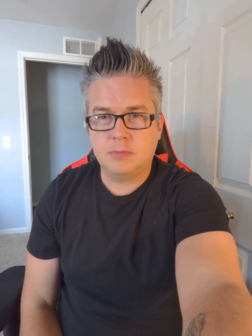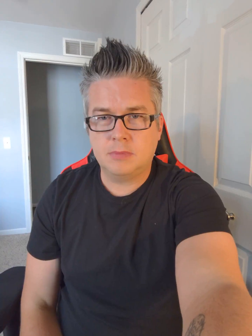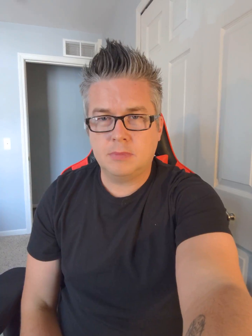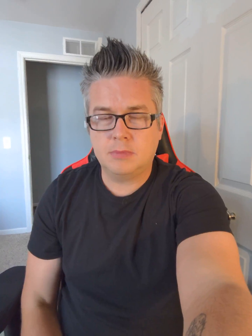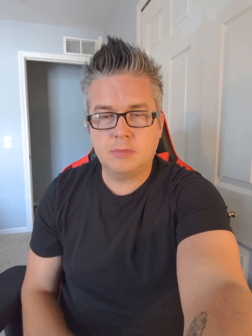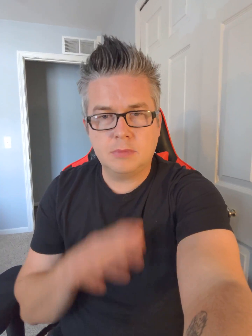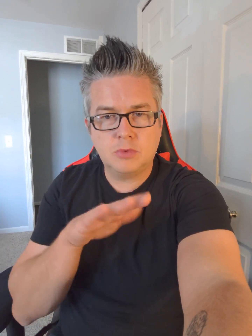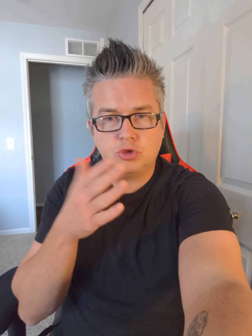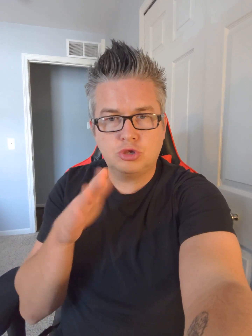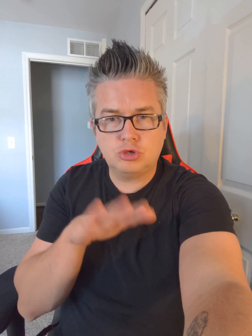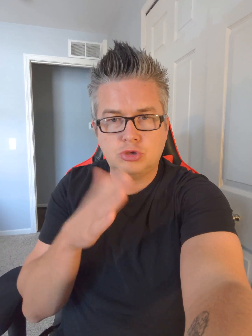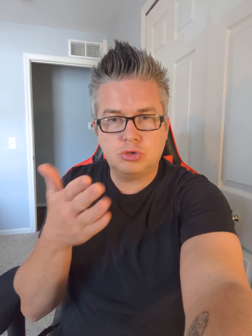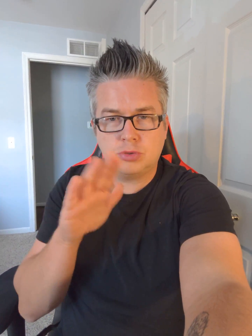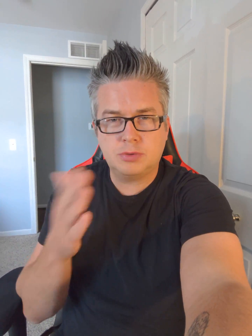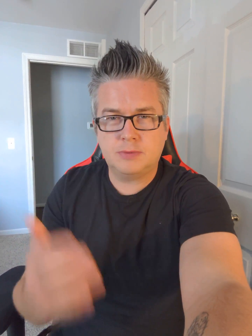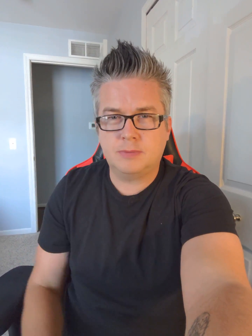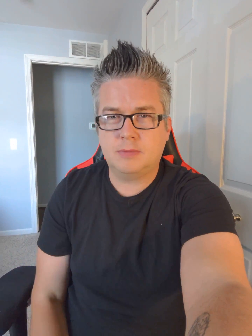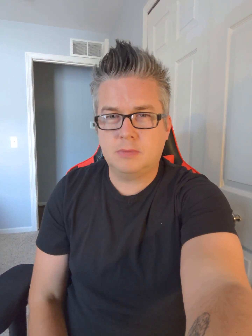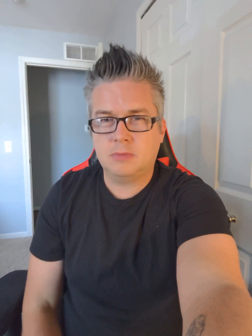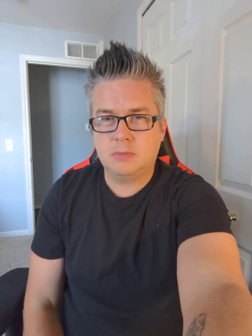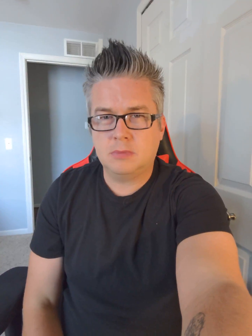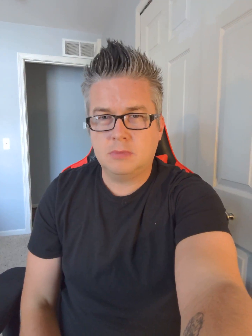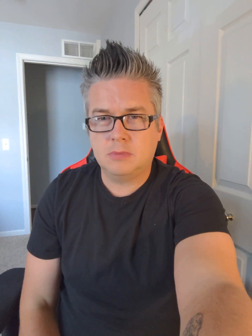kitchen